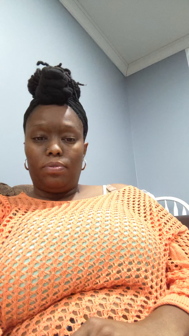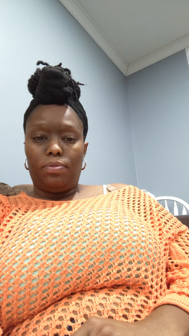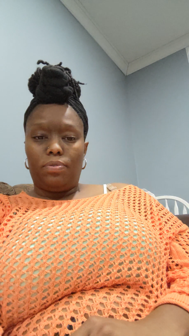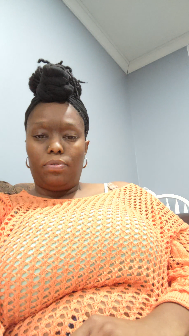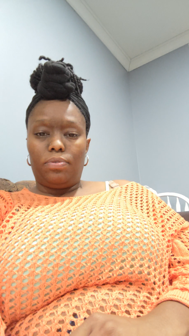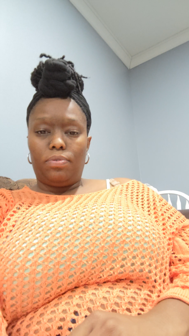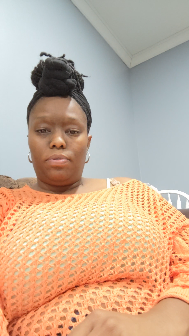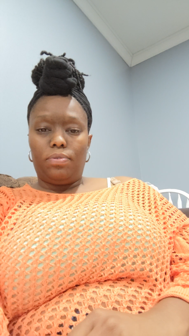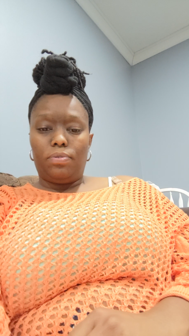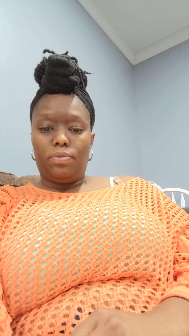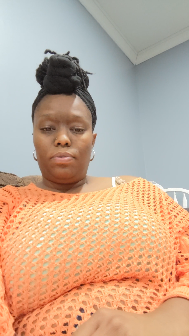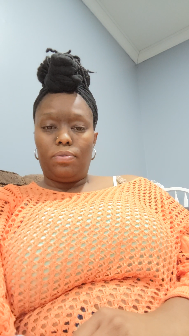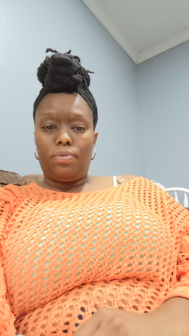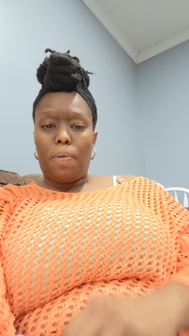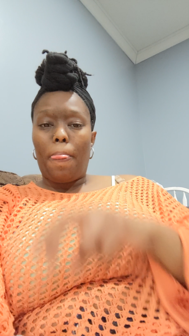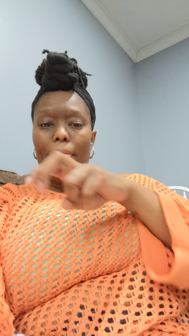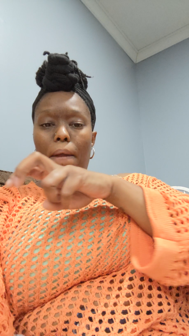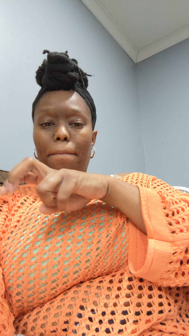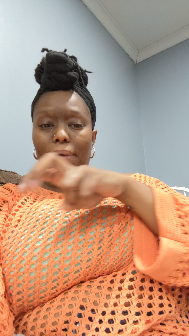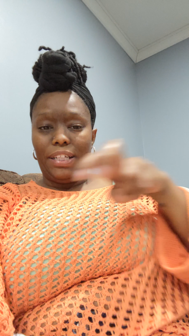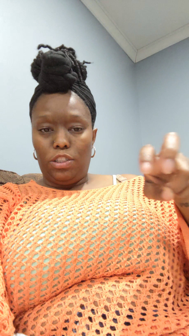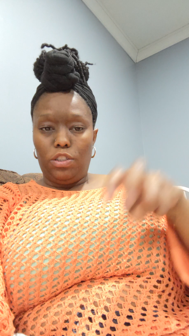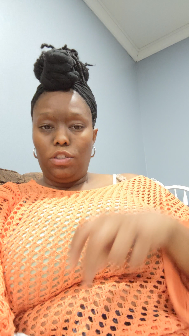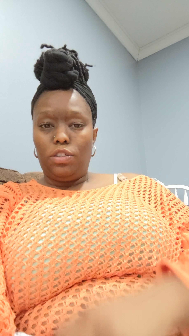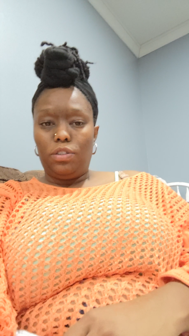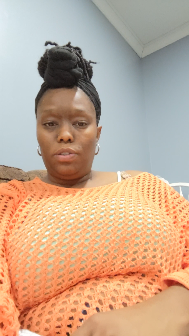bench